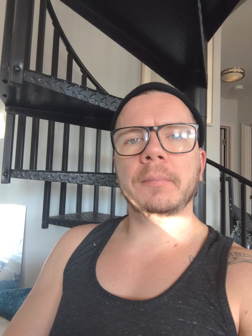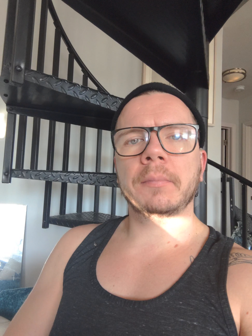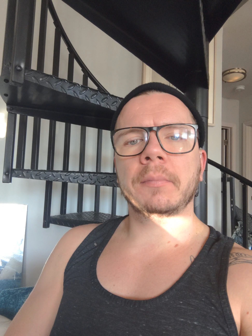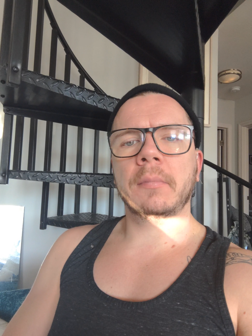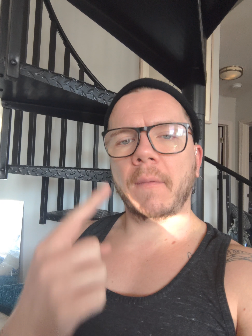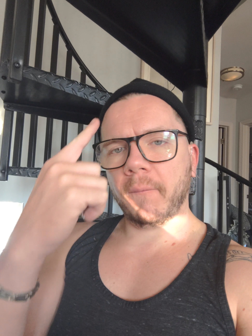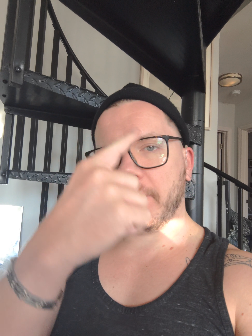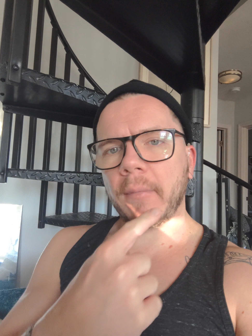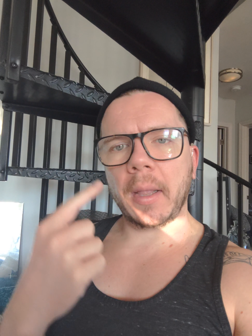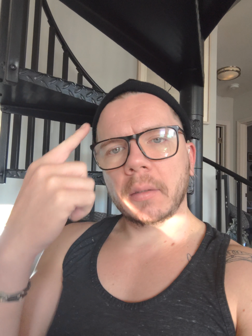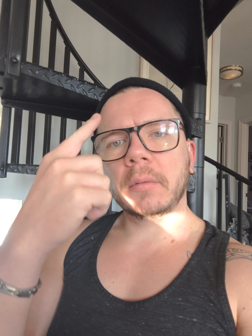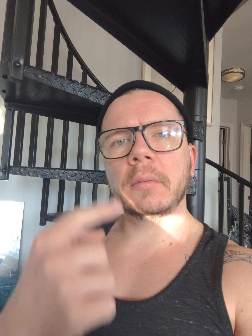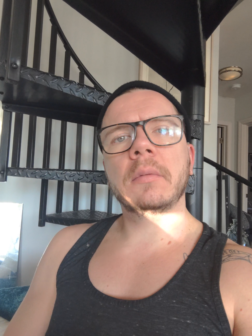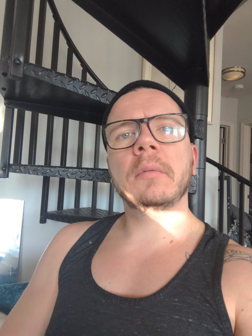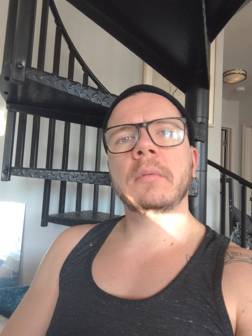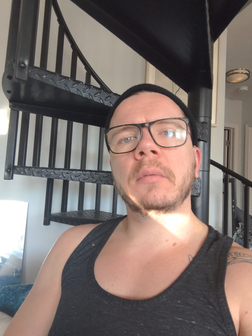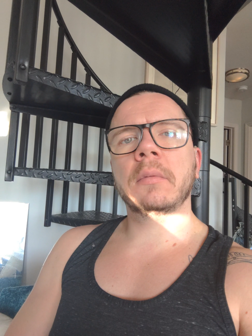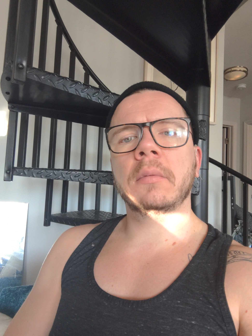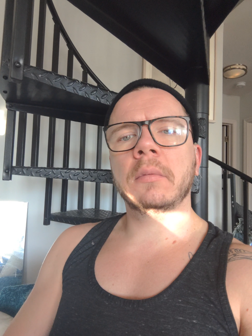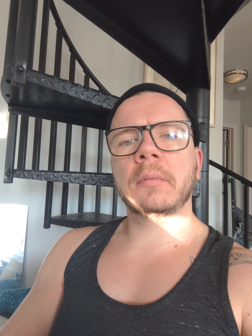face